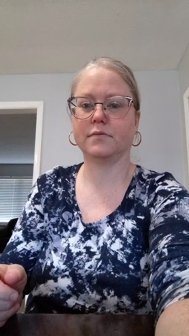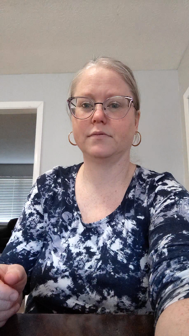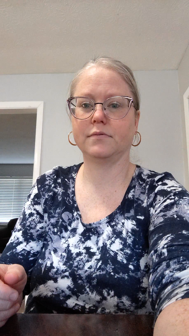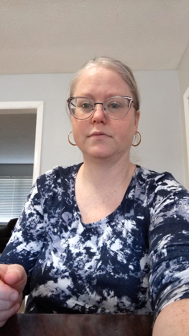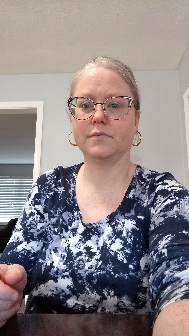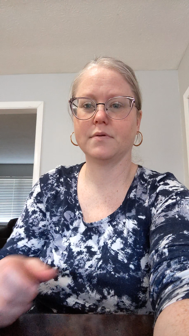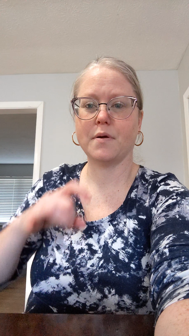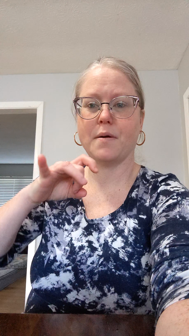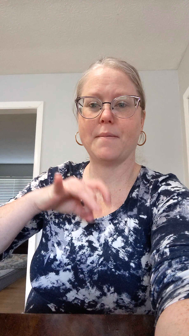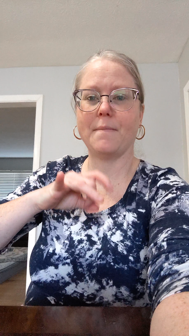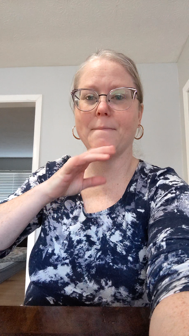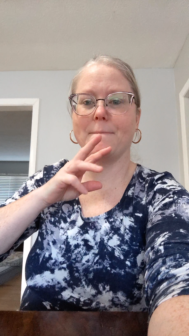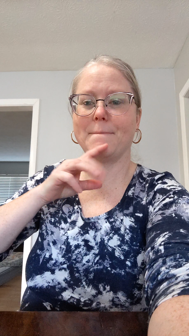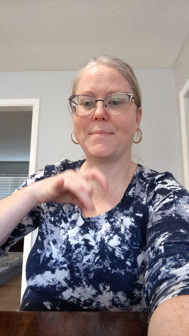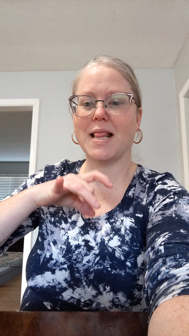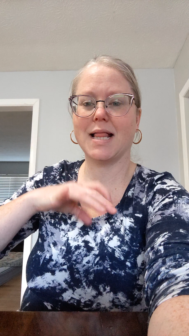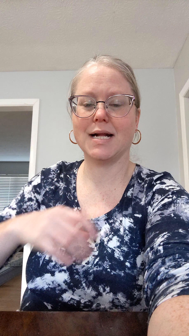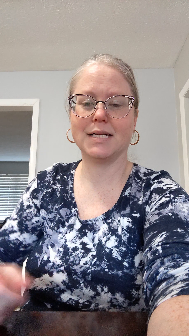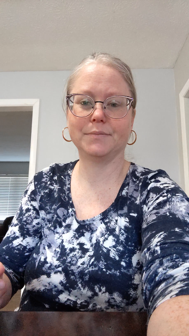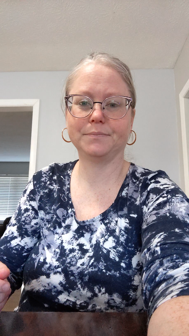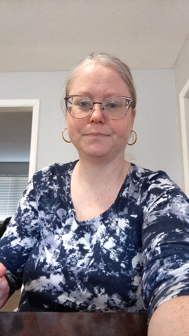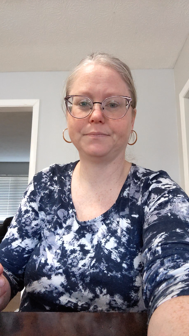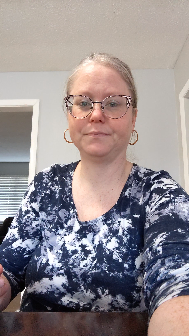melon